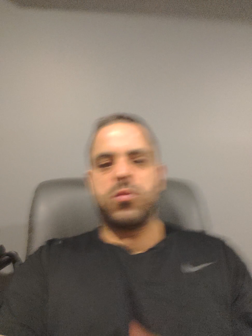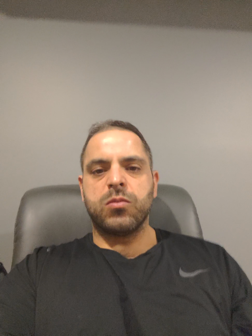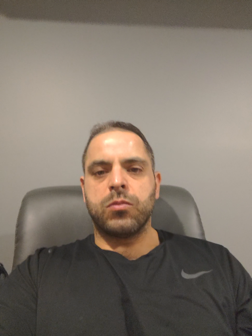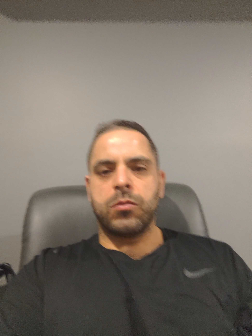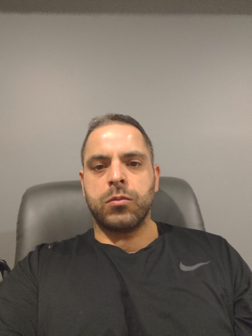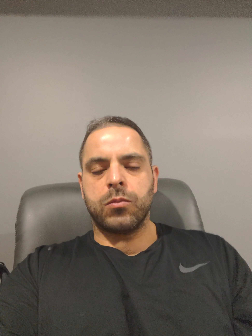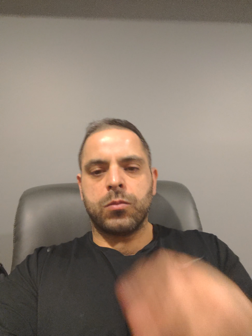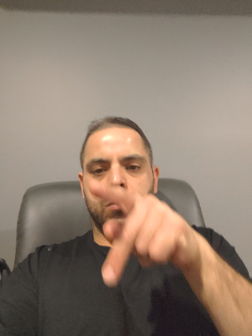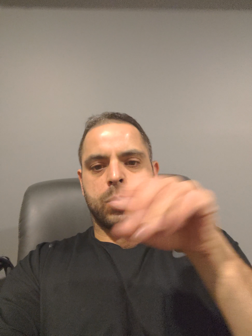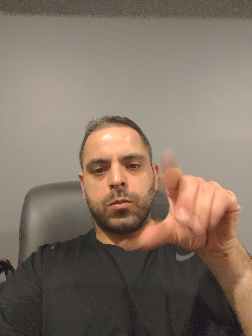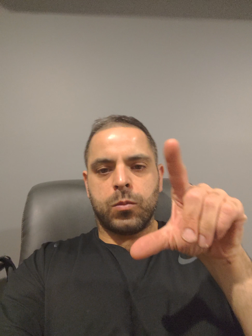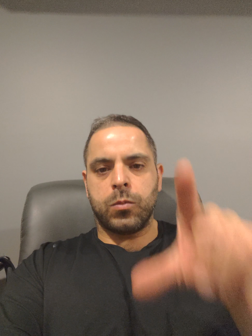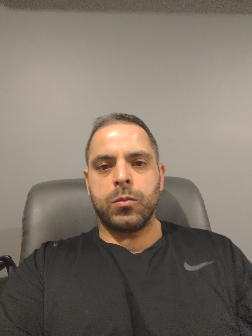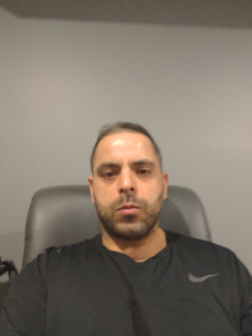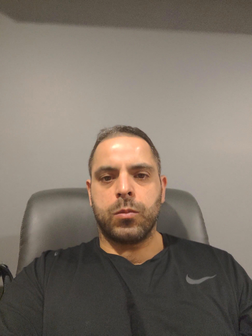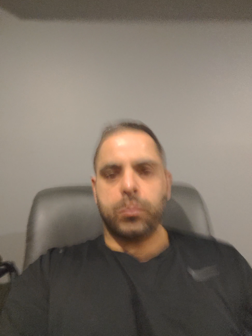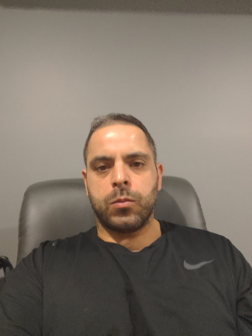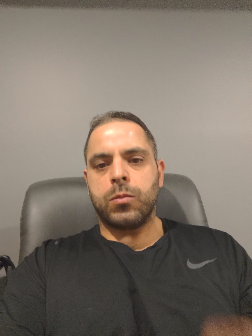pool